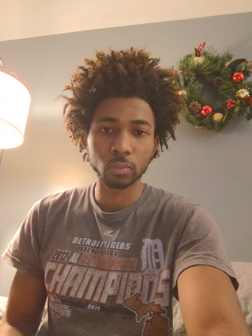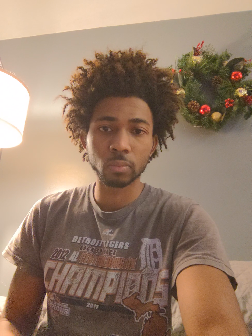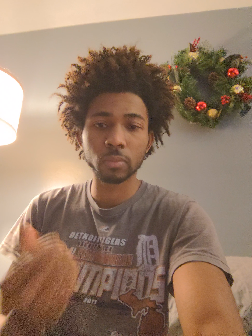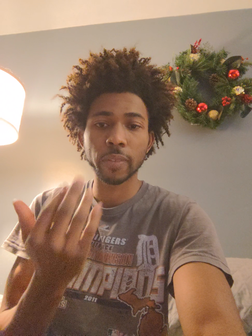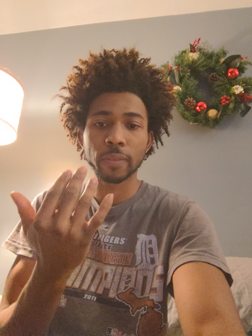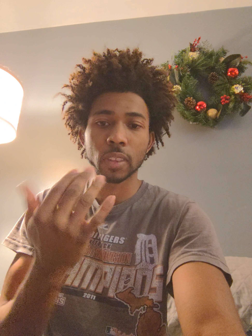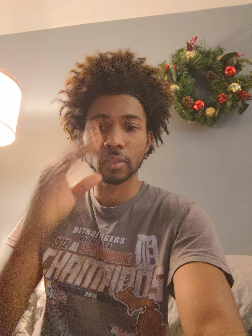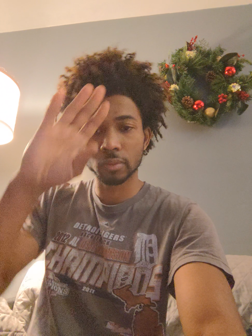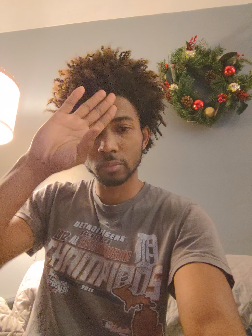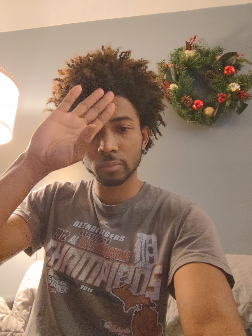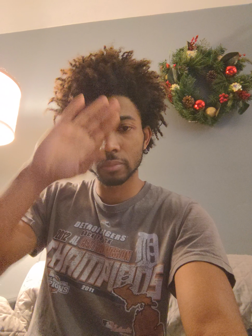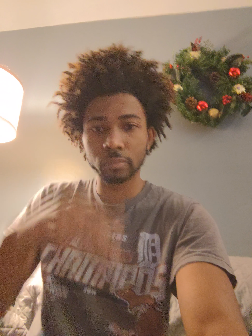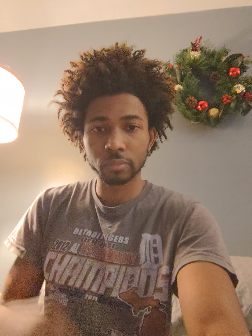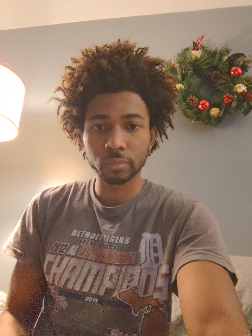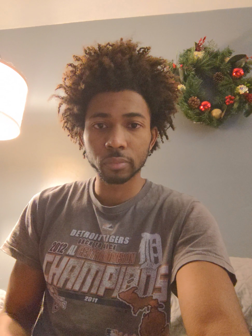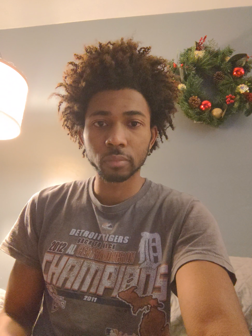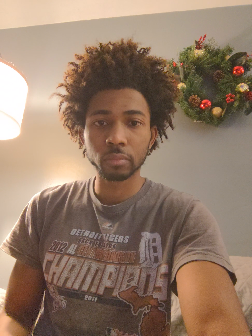fireman